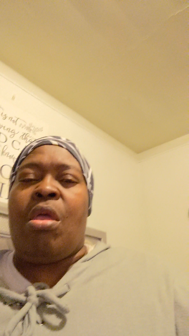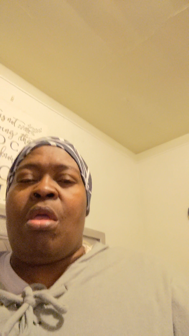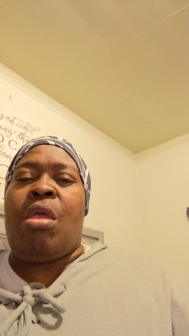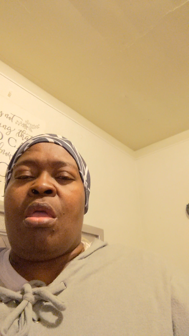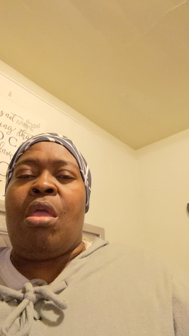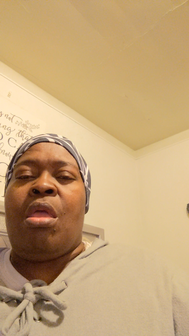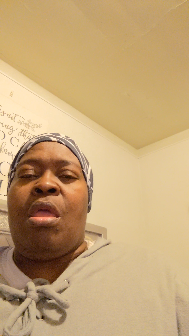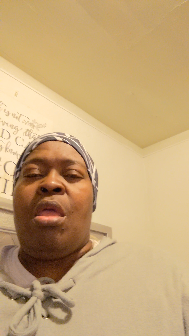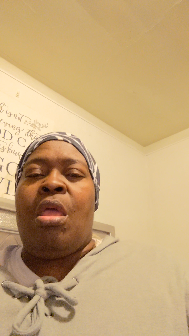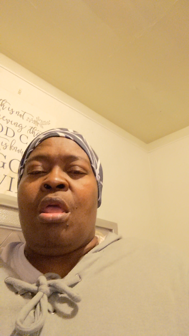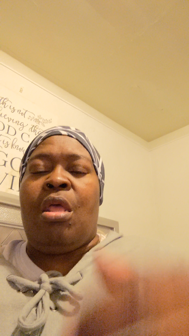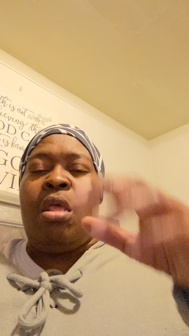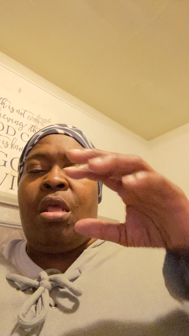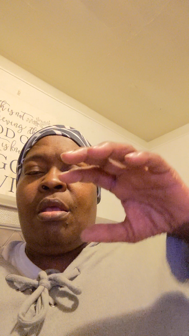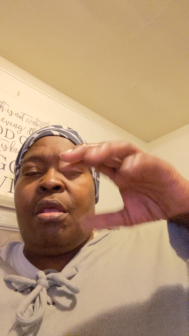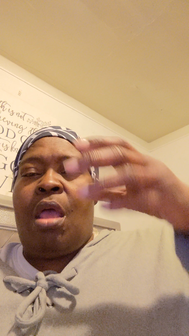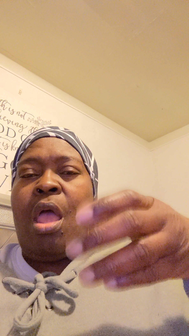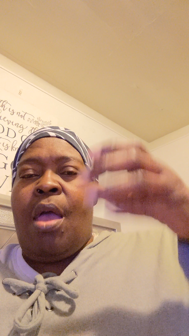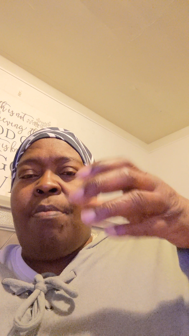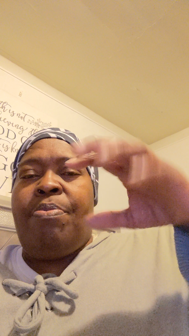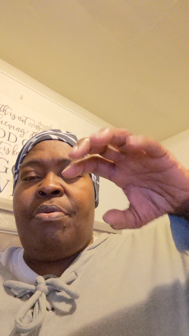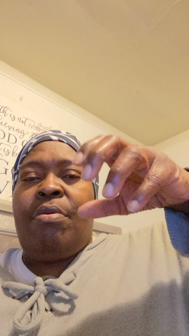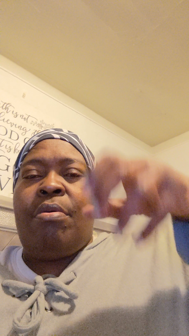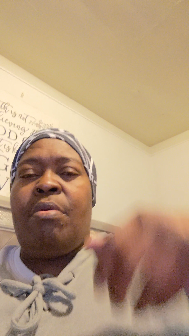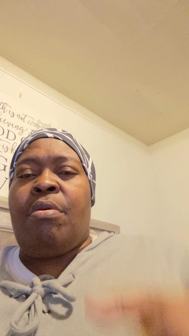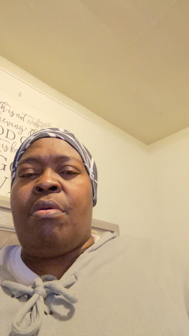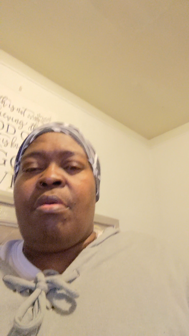jar